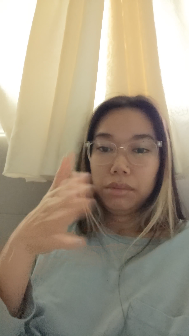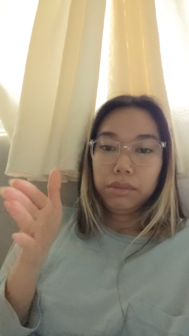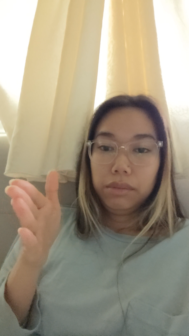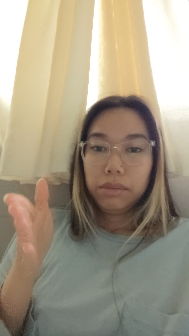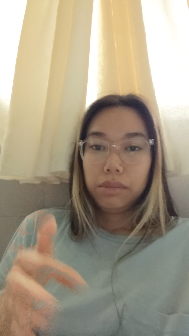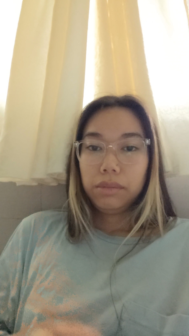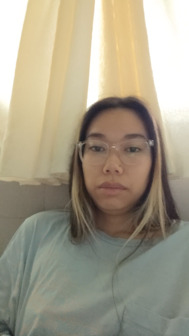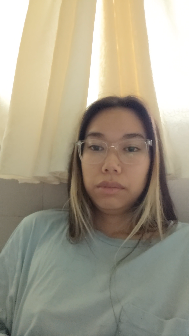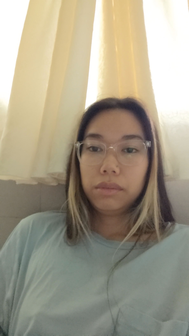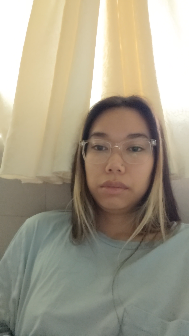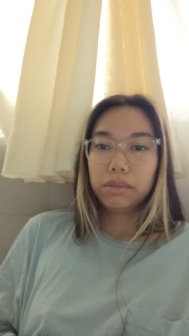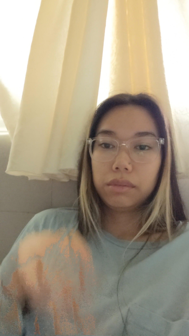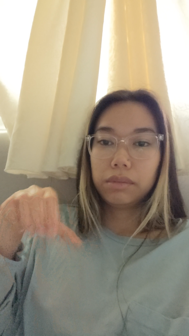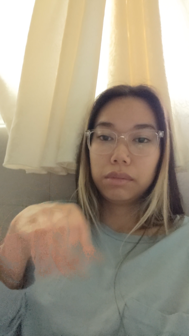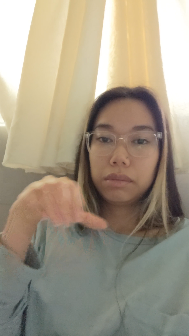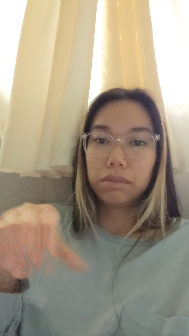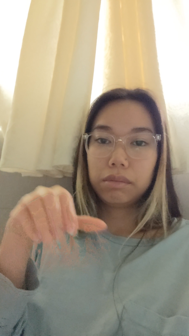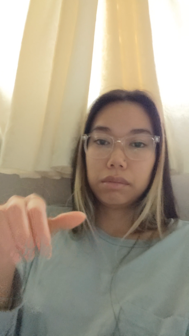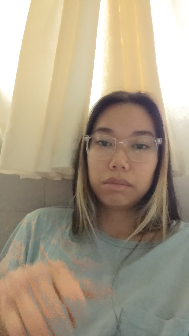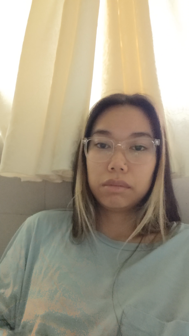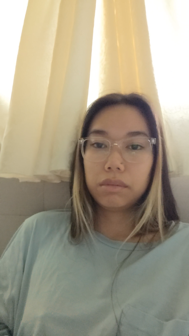does